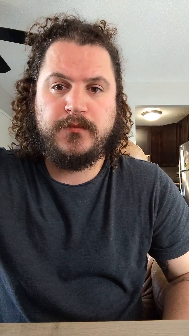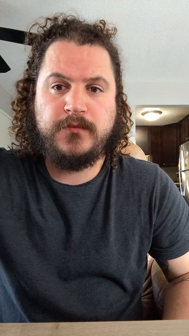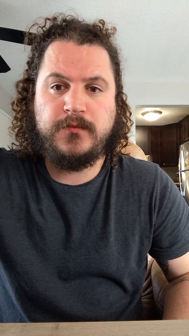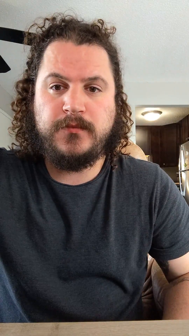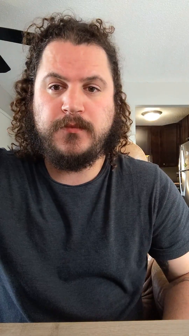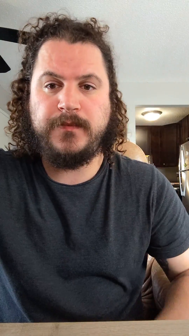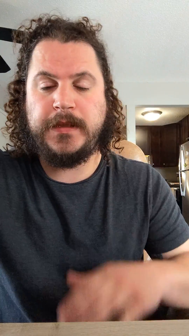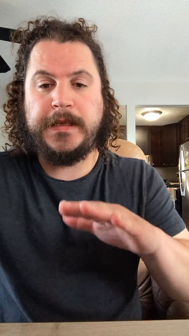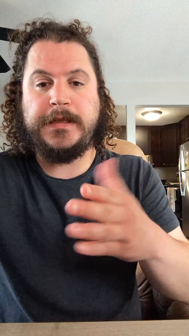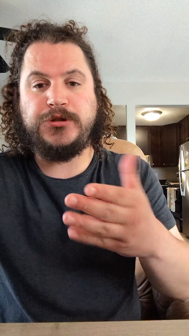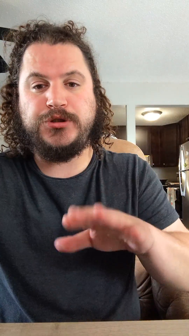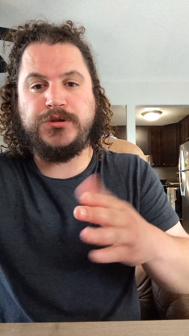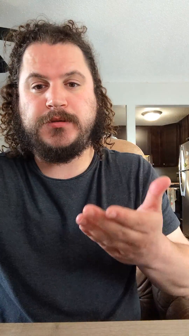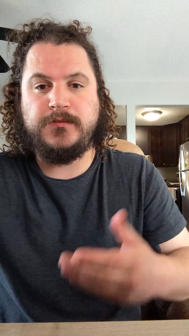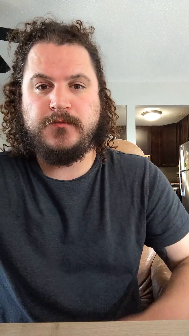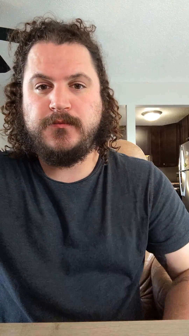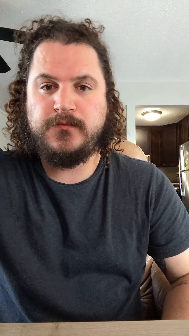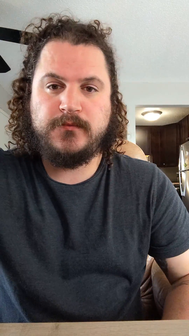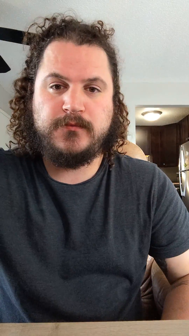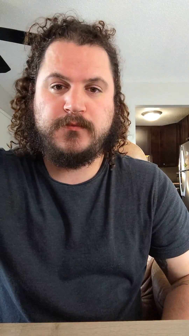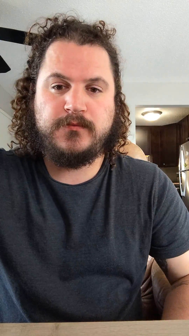kitchen